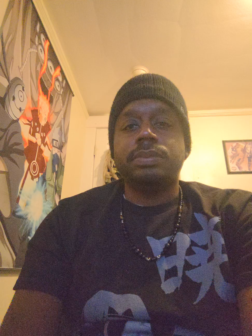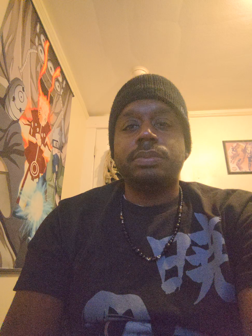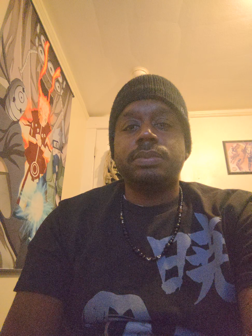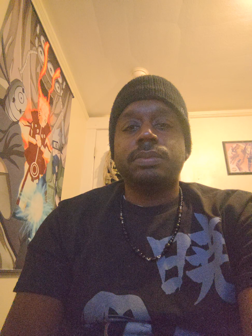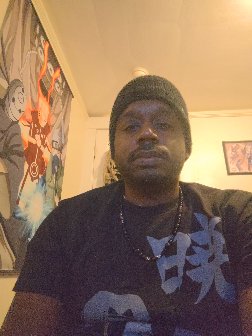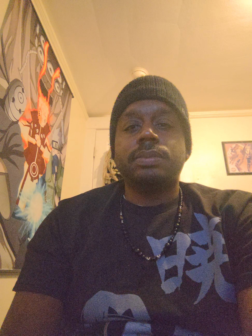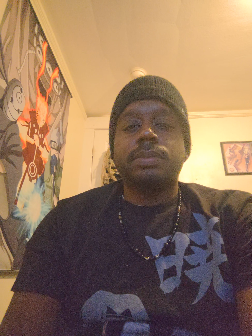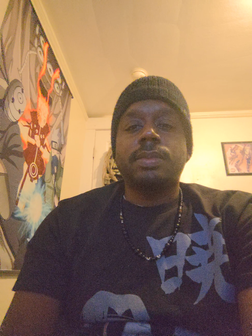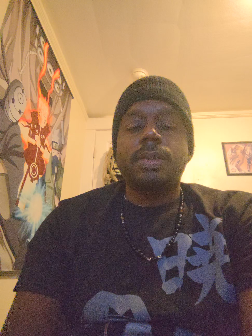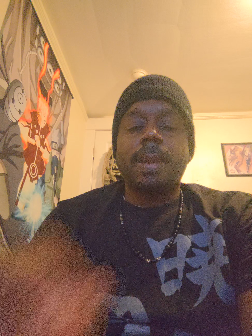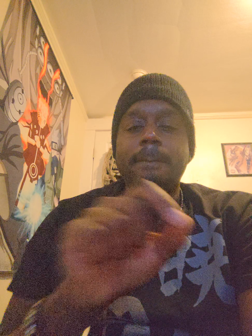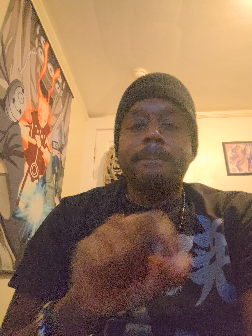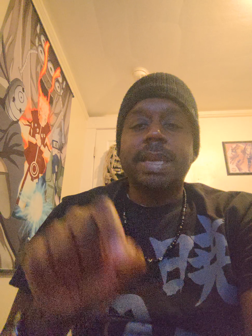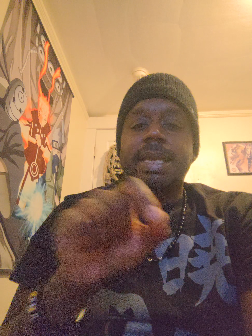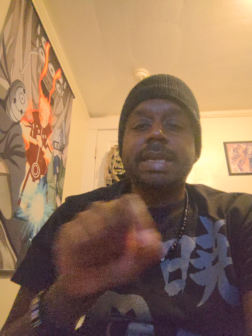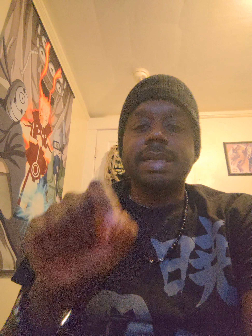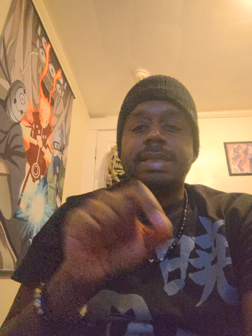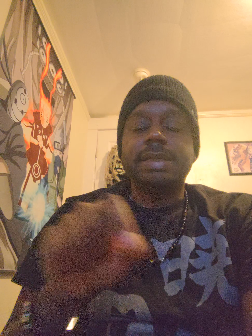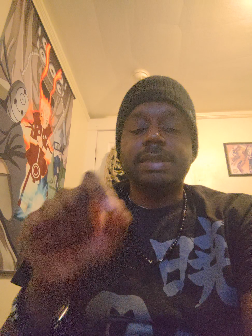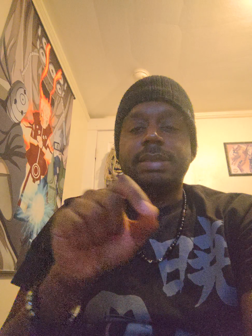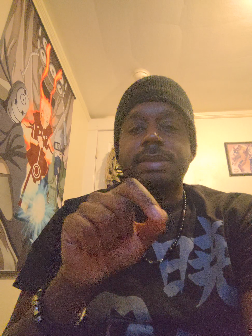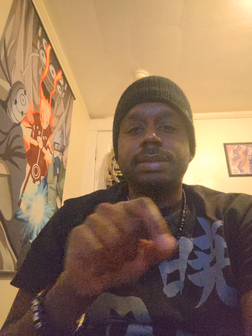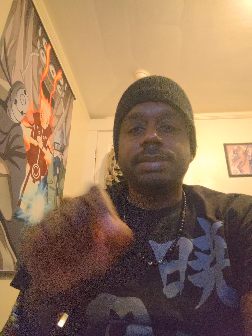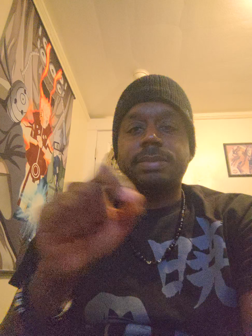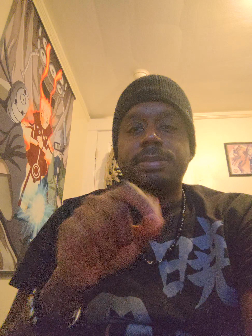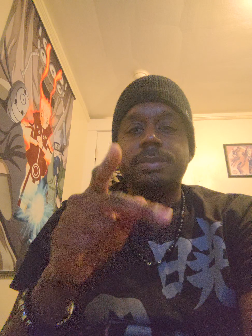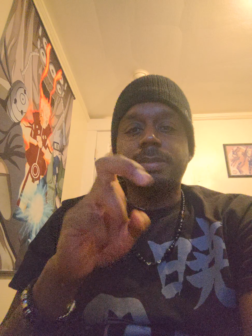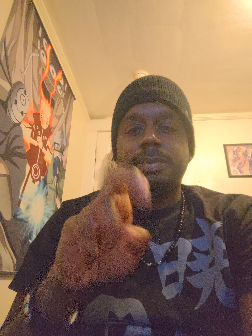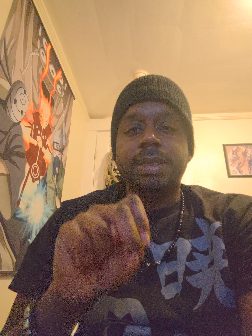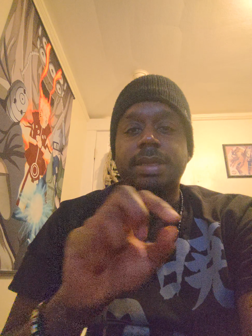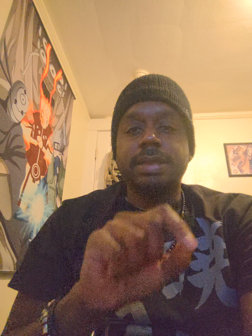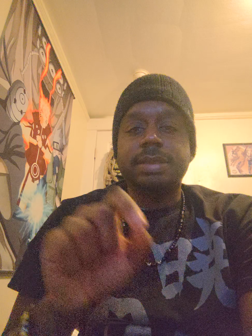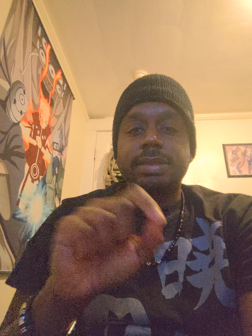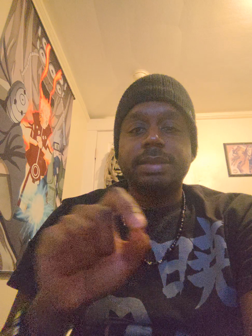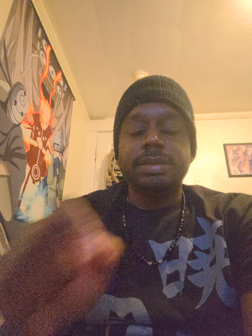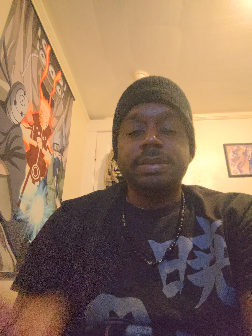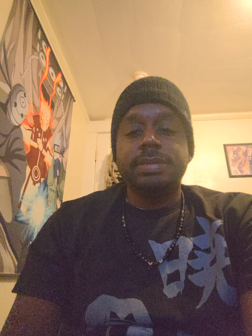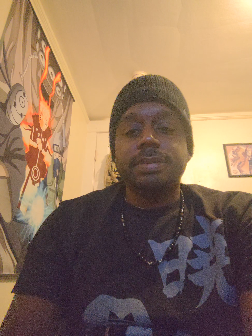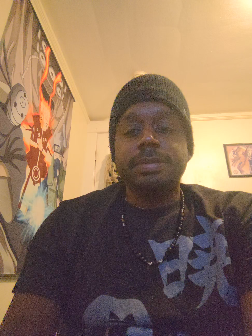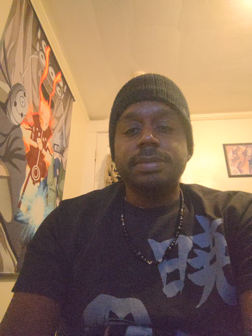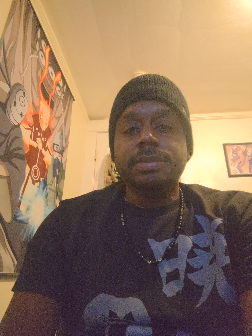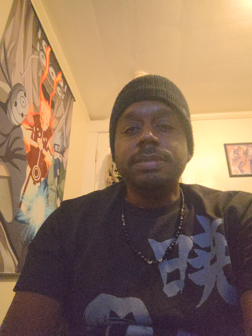pen